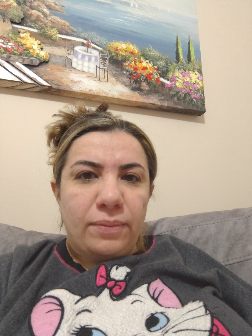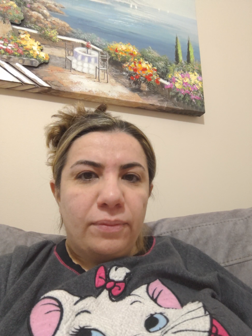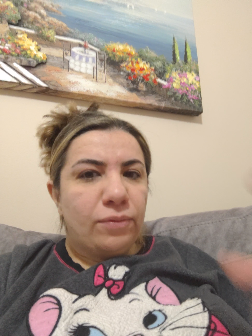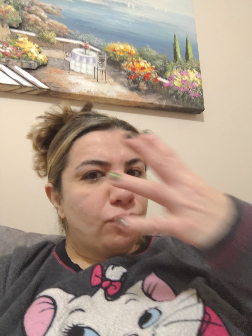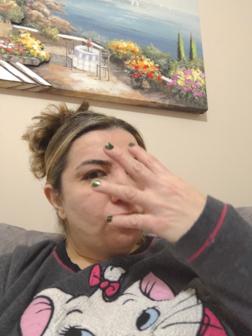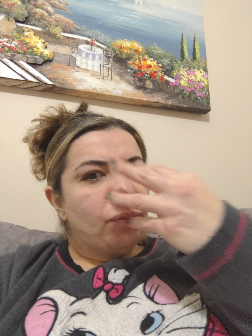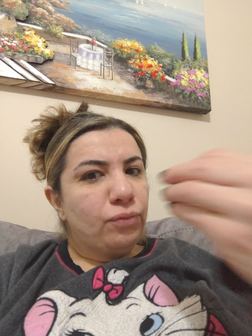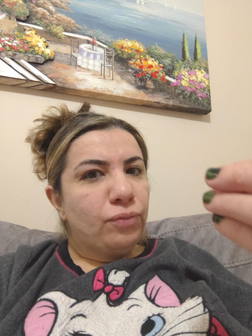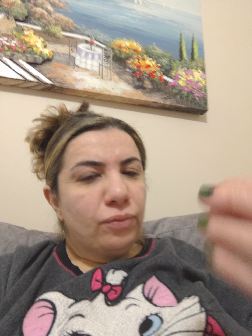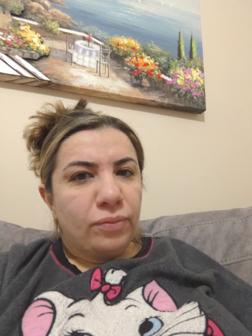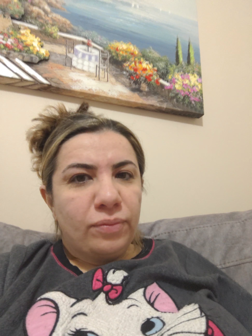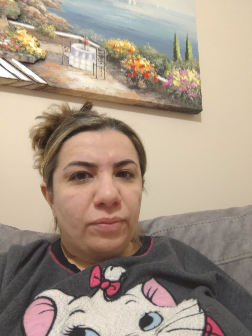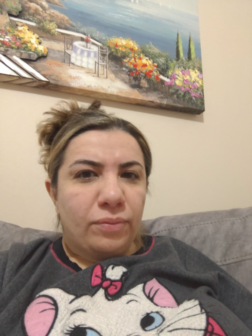wolf